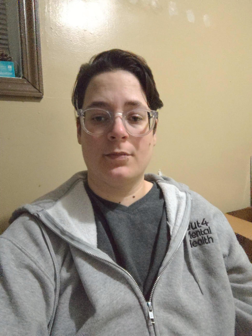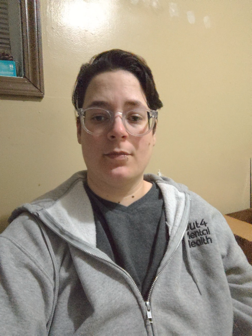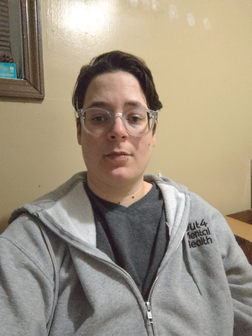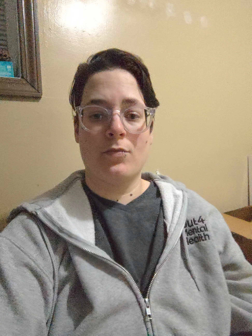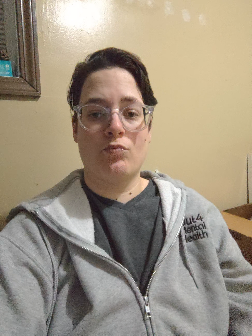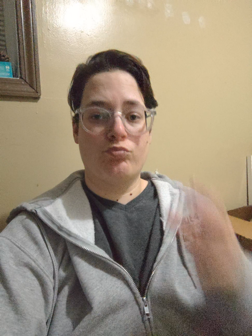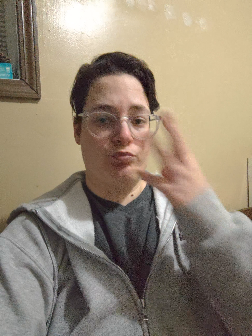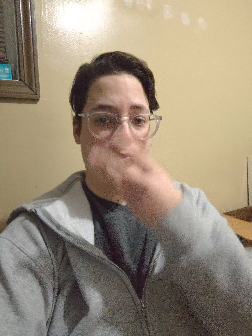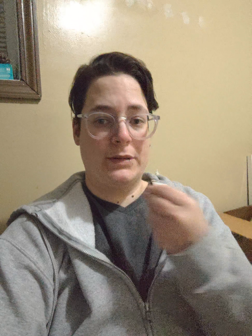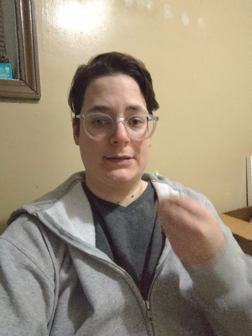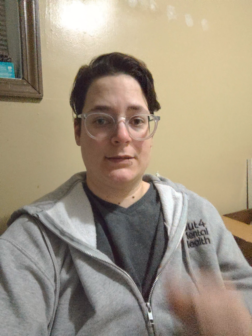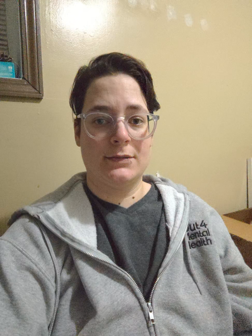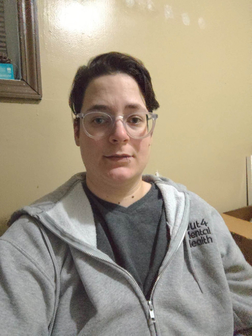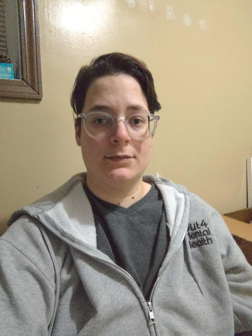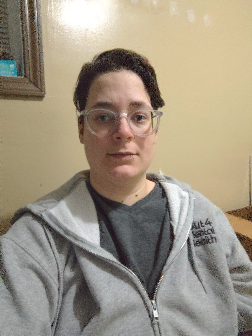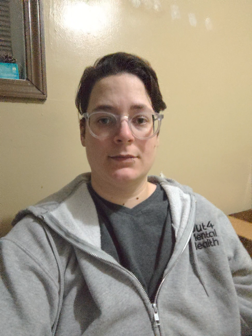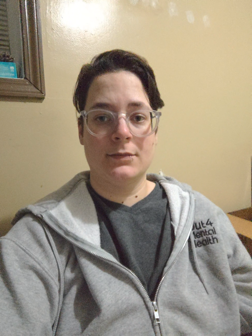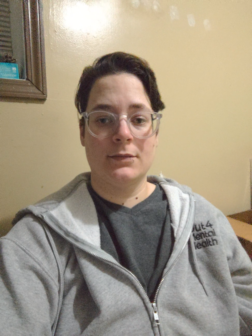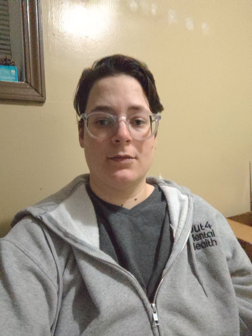pretty